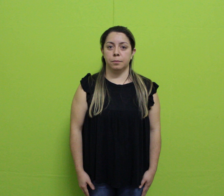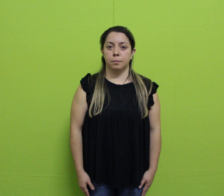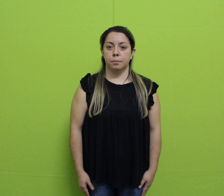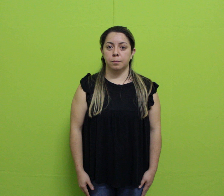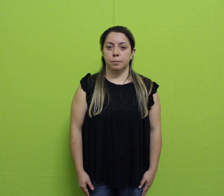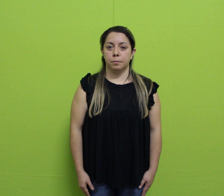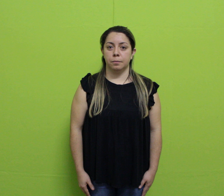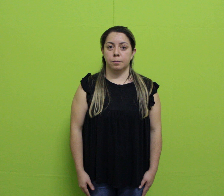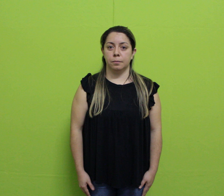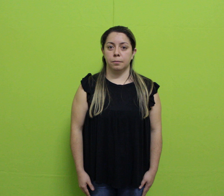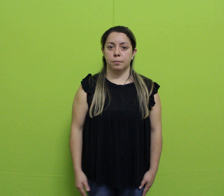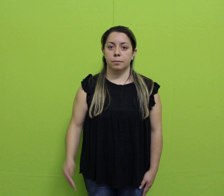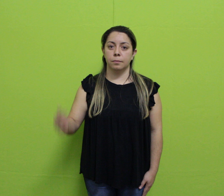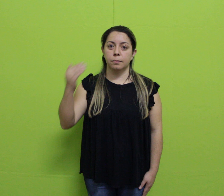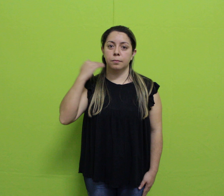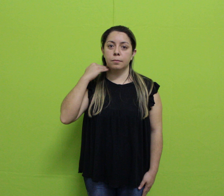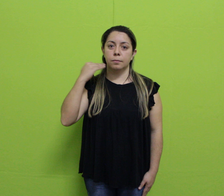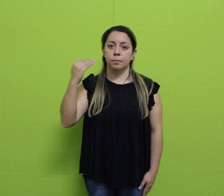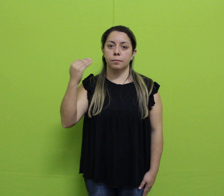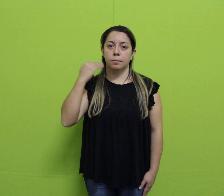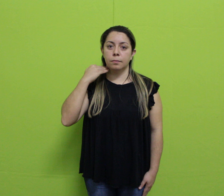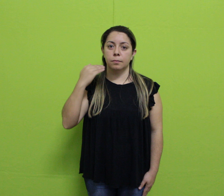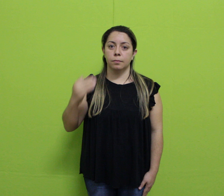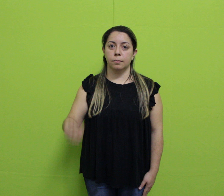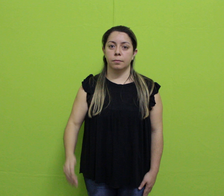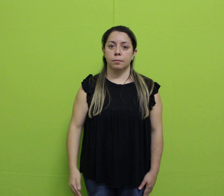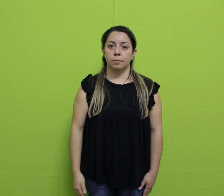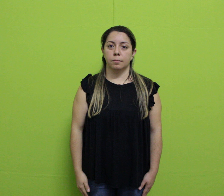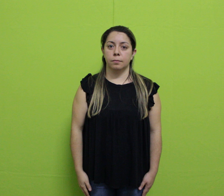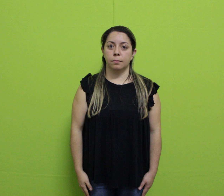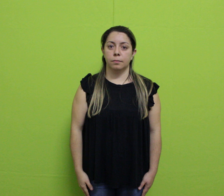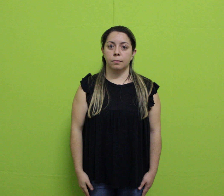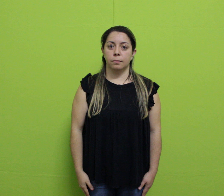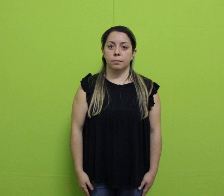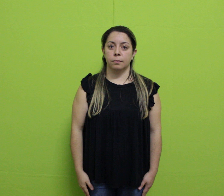banco